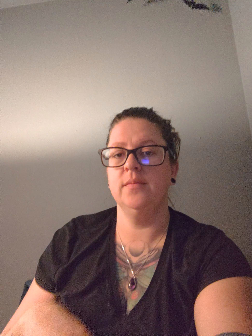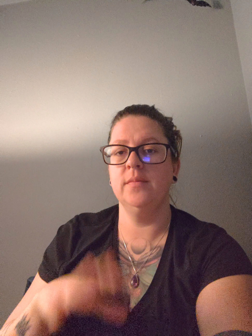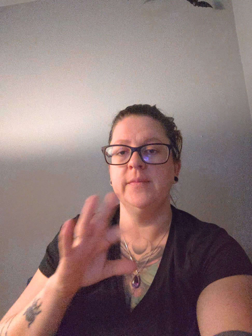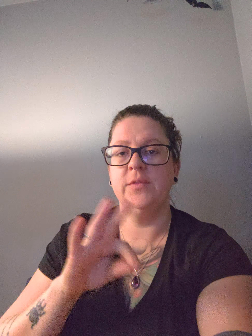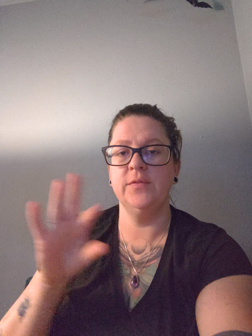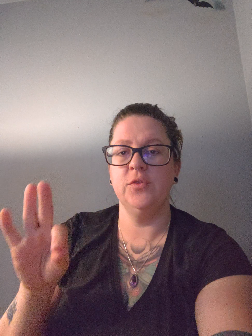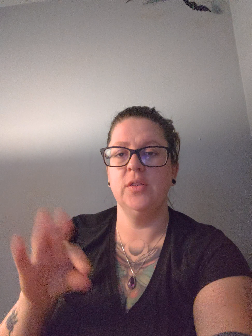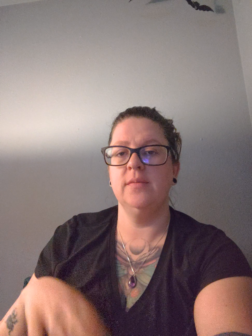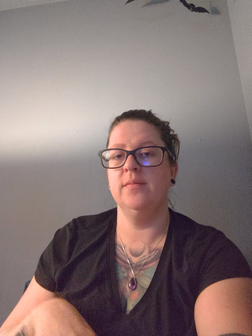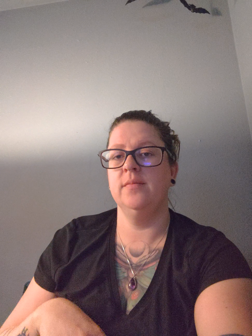french fries